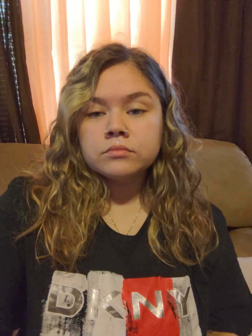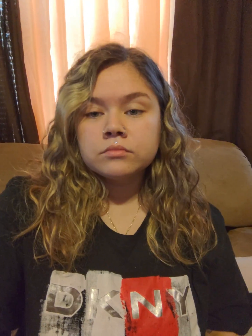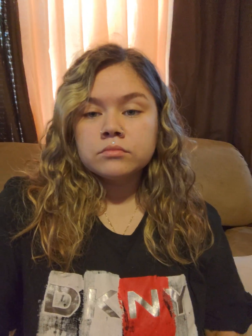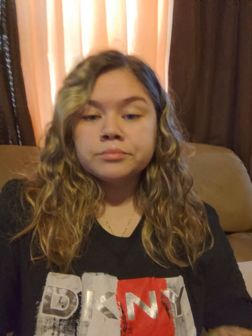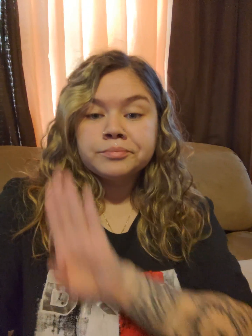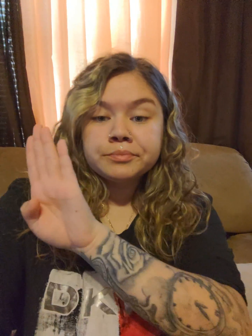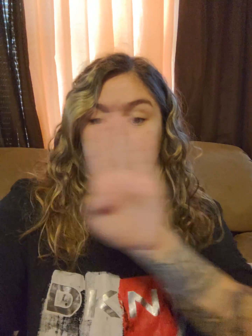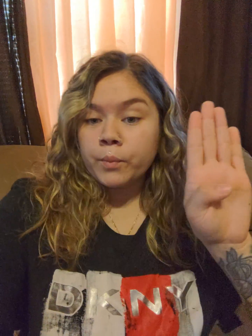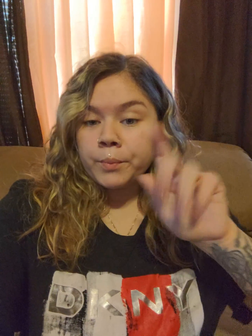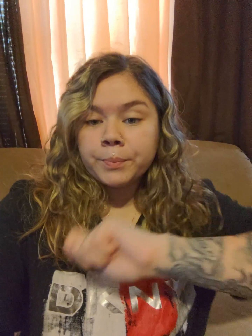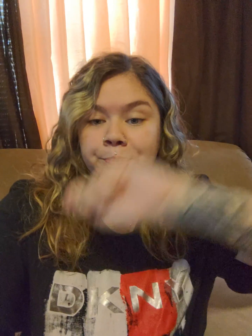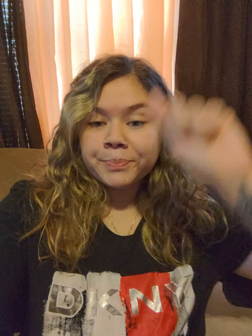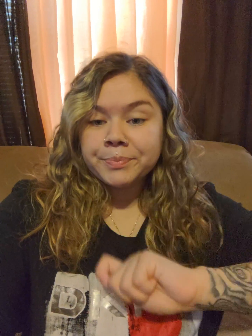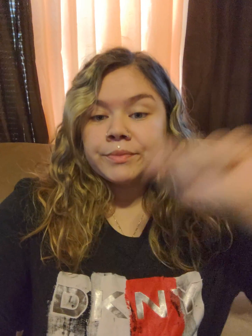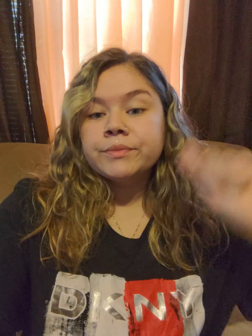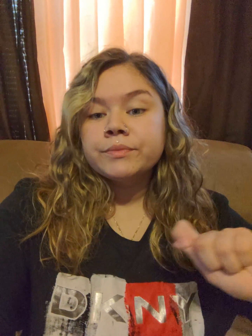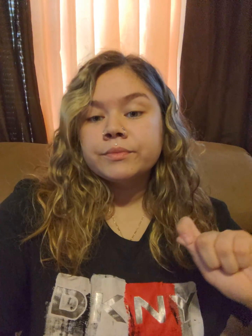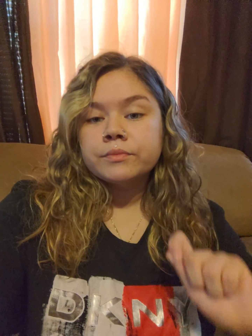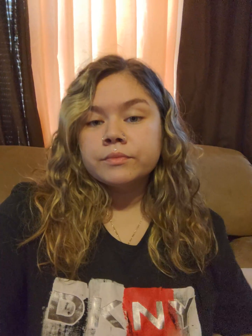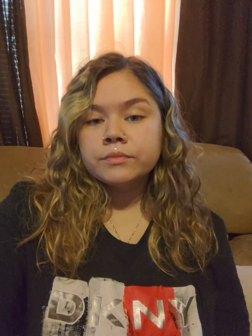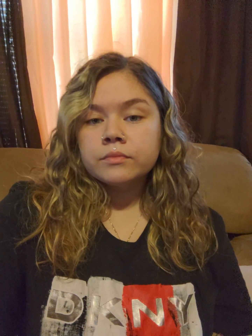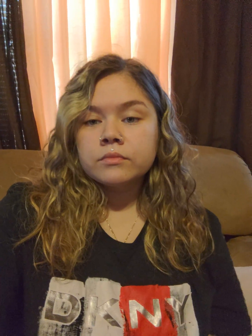chalk